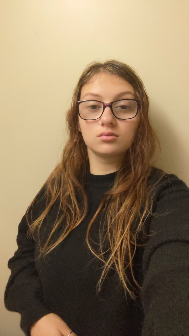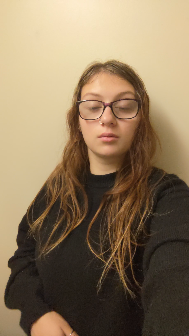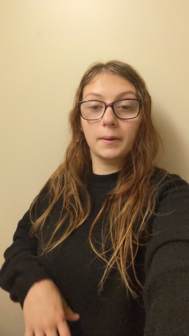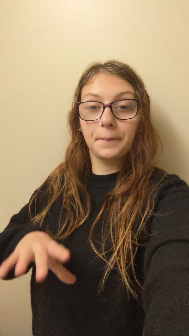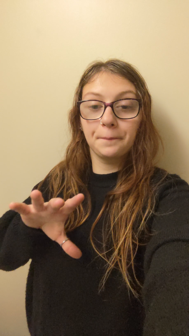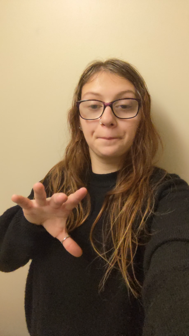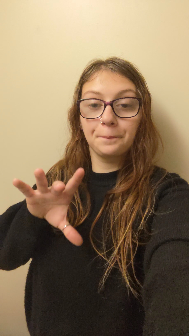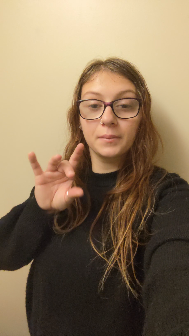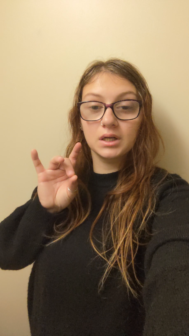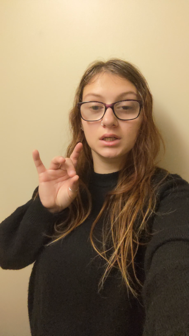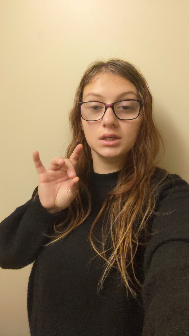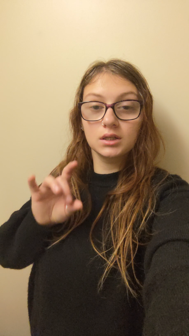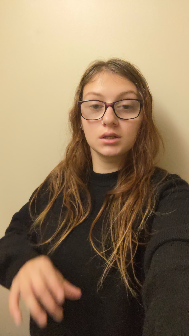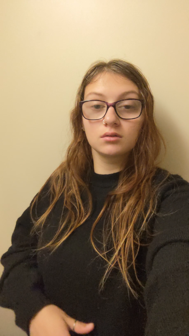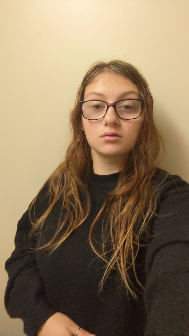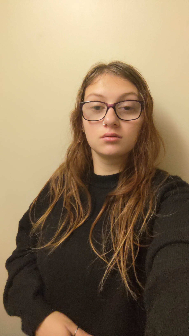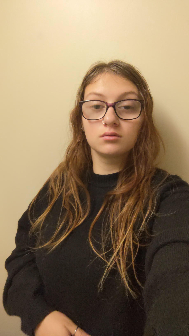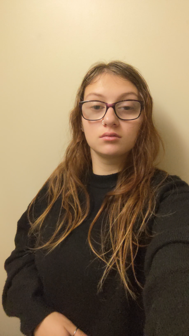pick